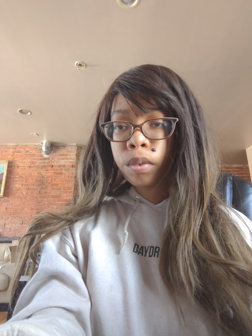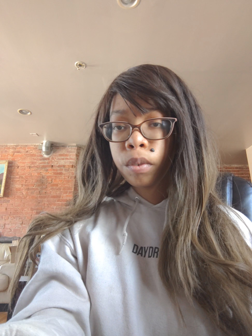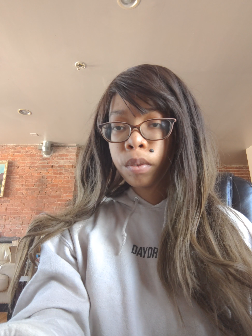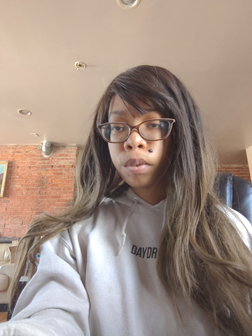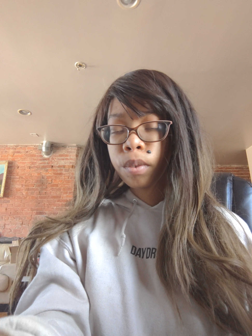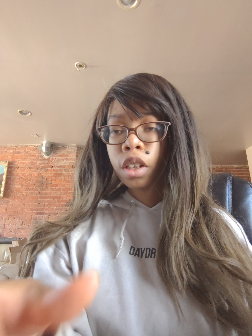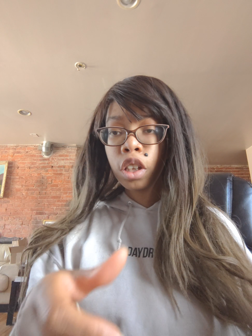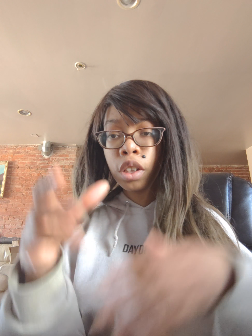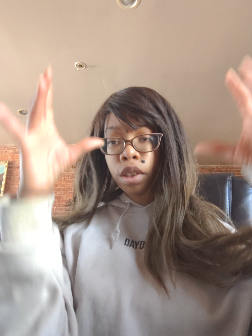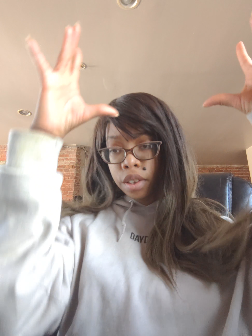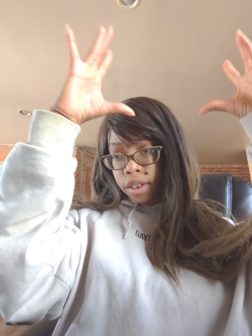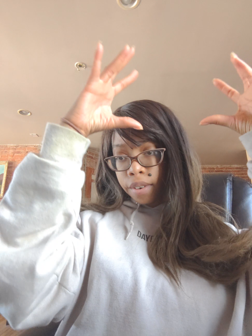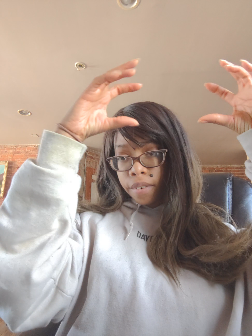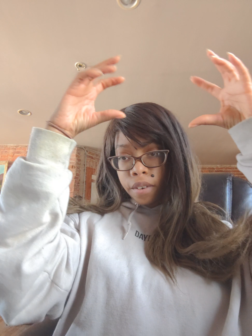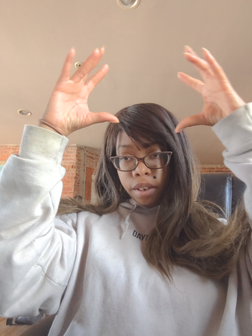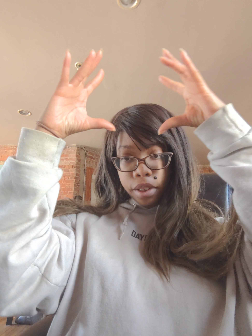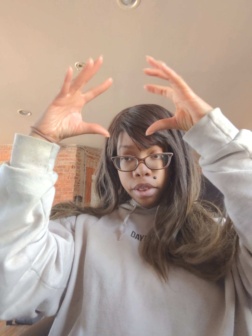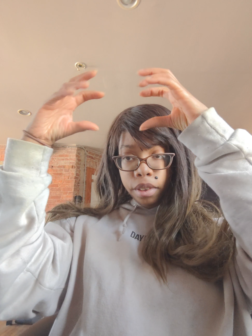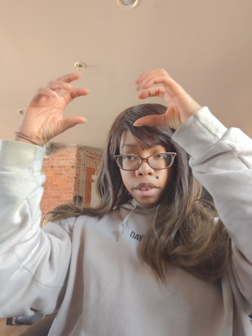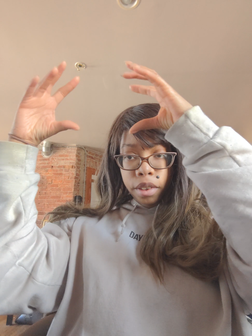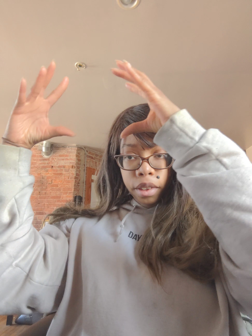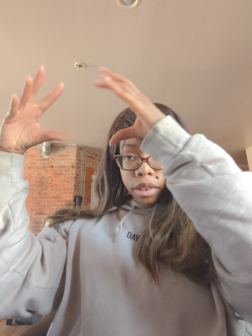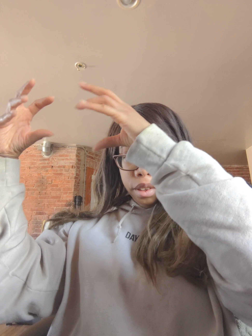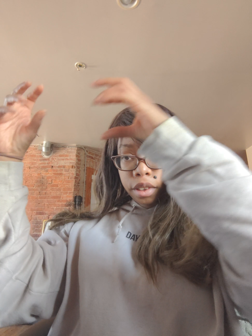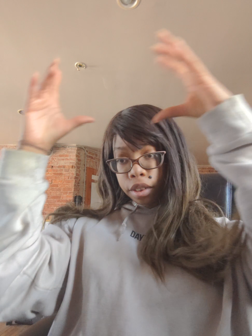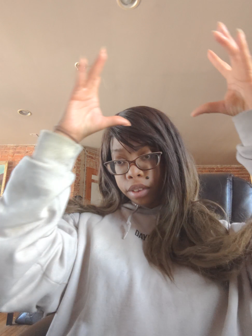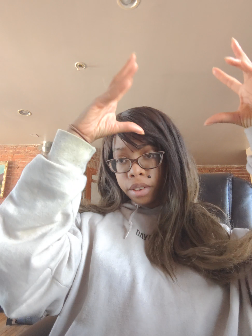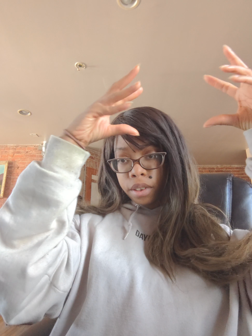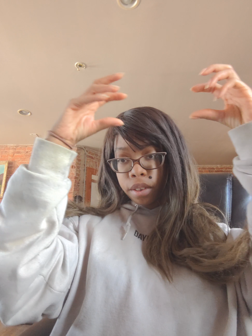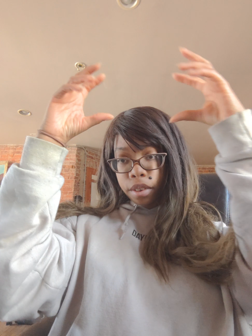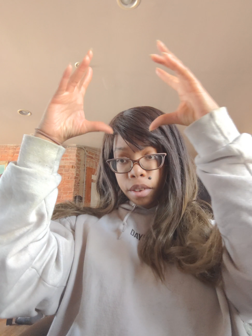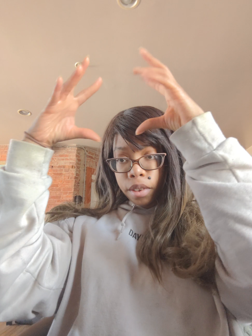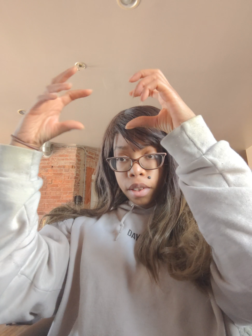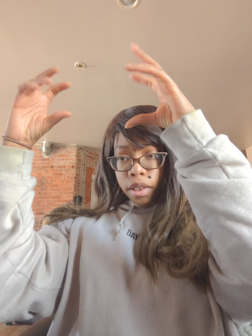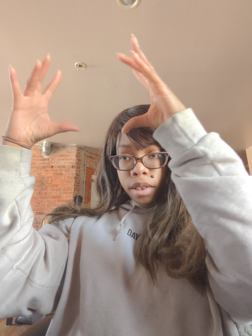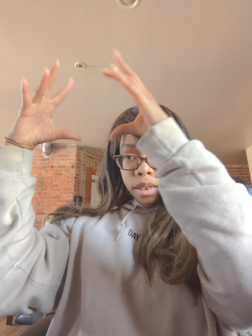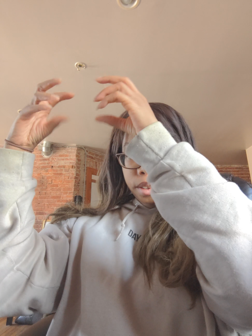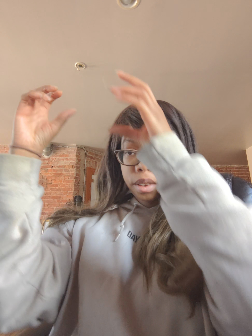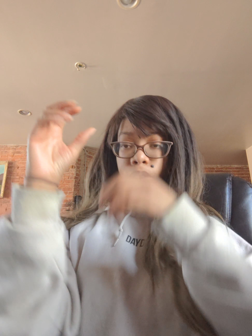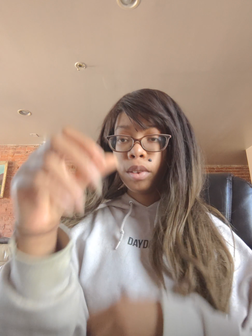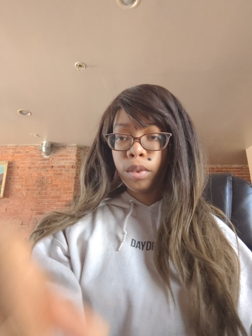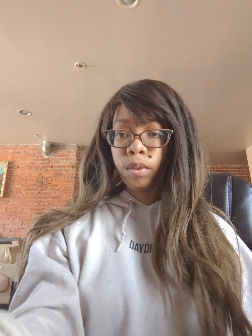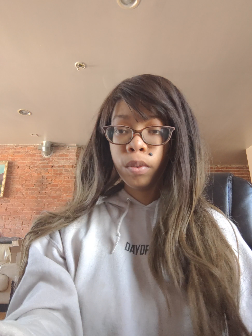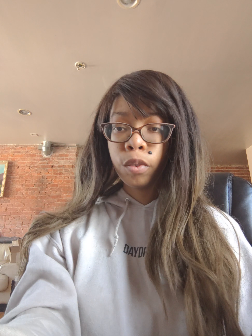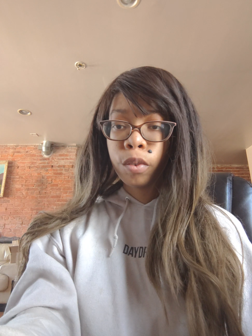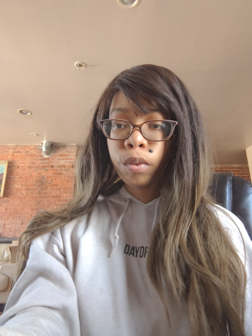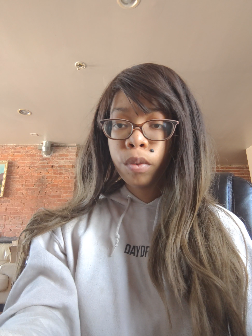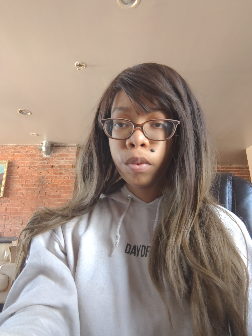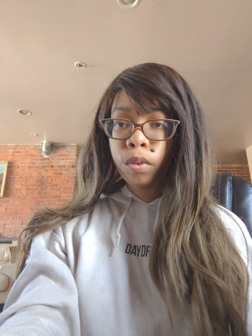cloud